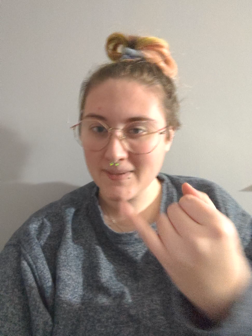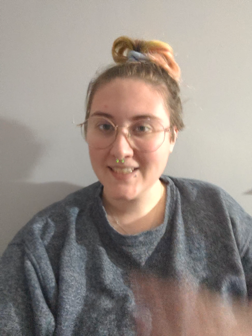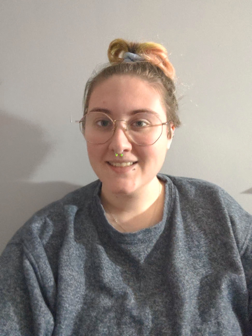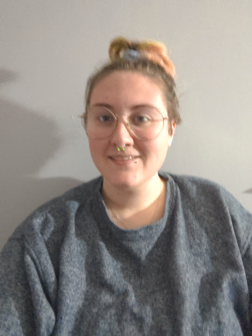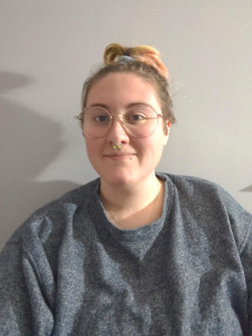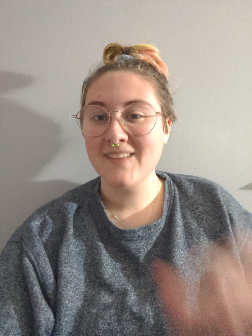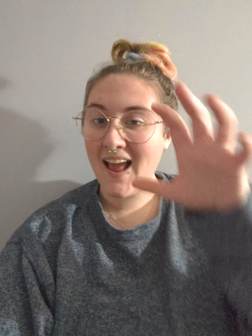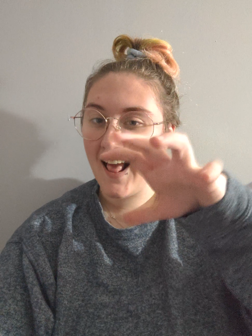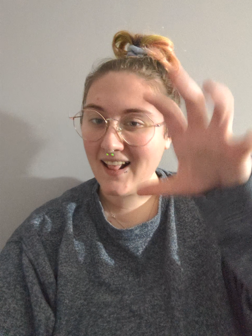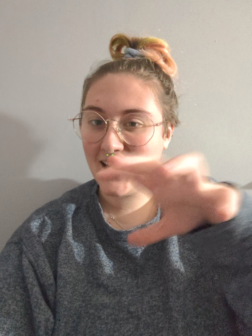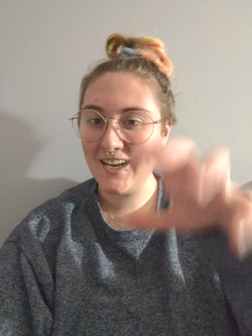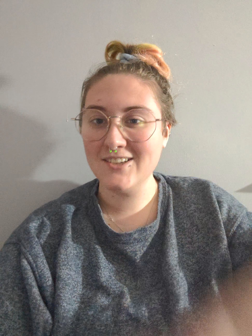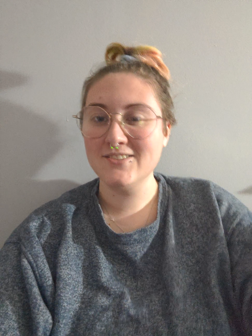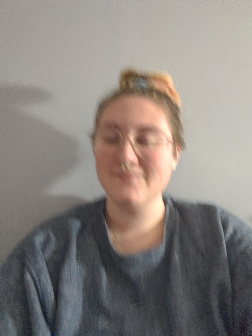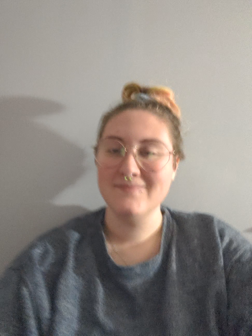alligator